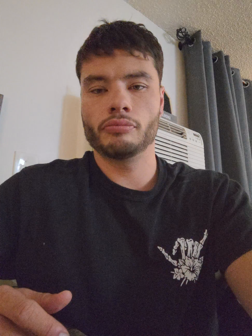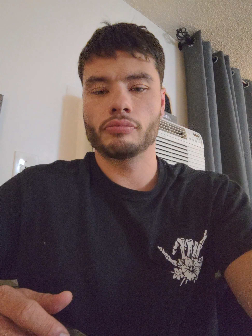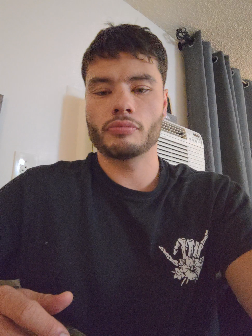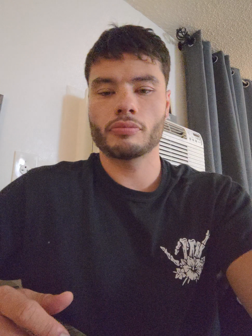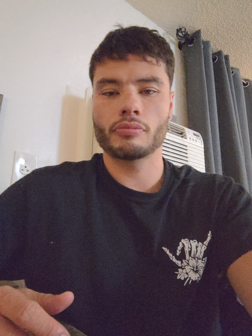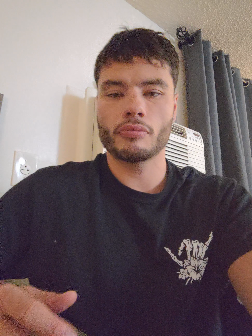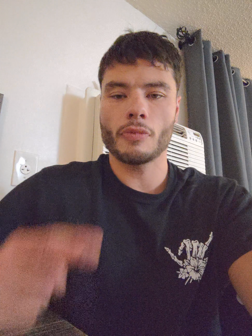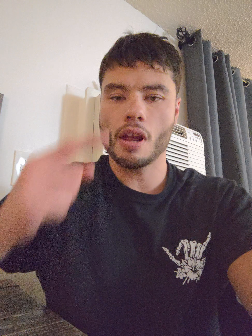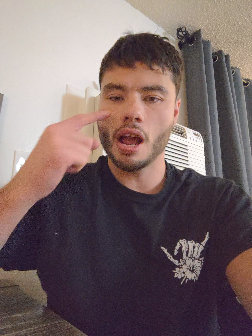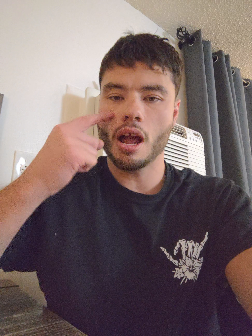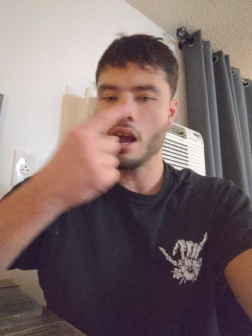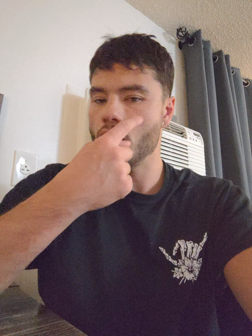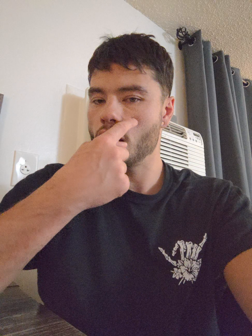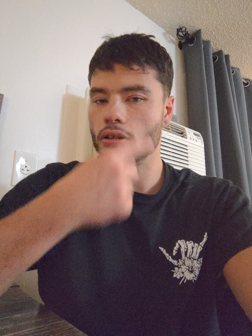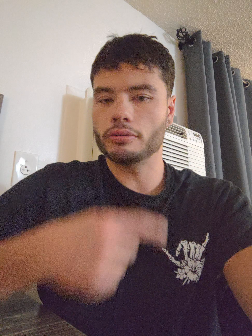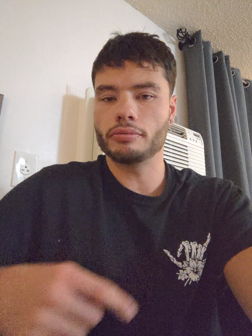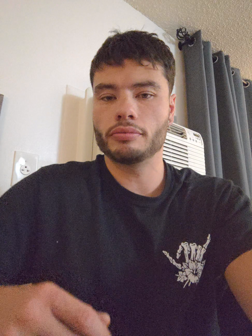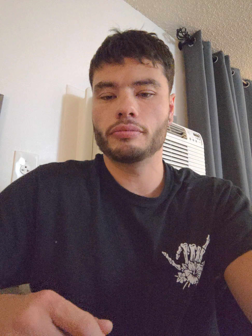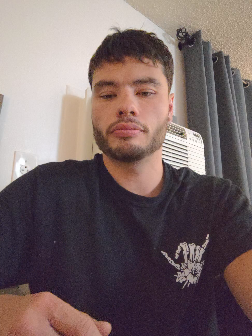eye